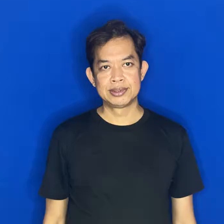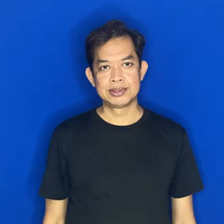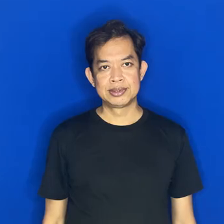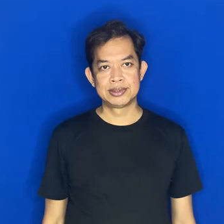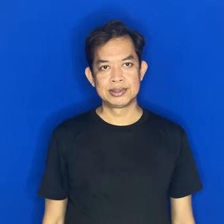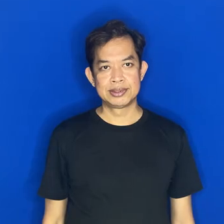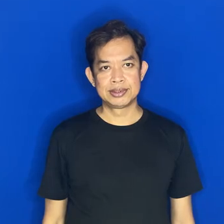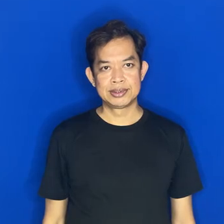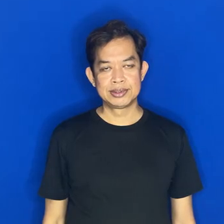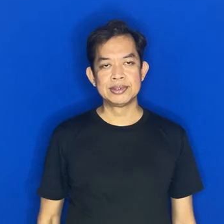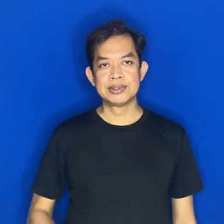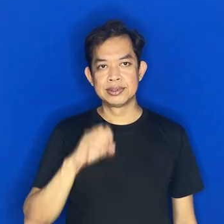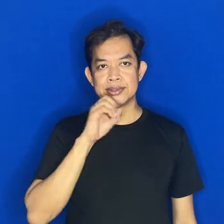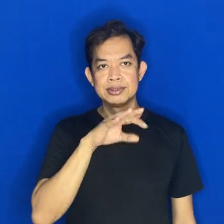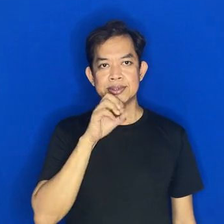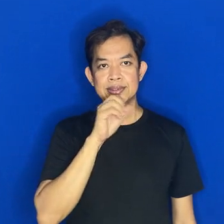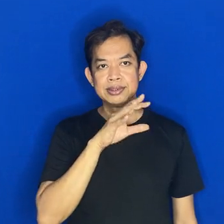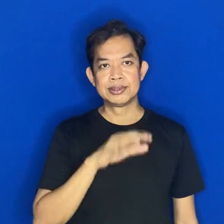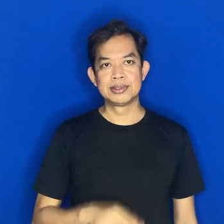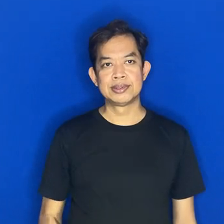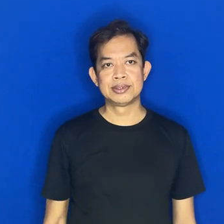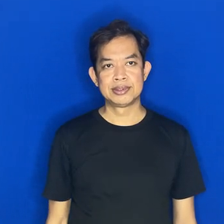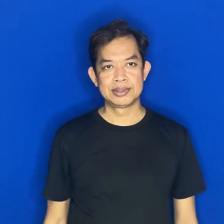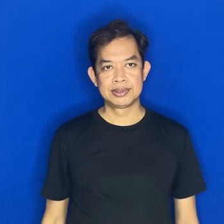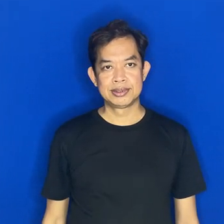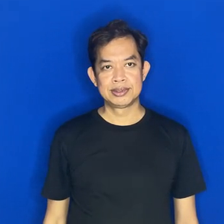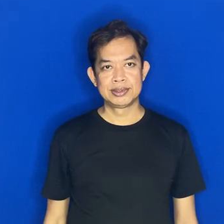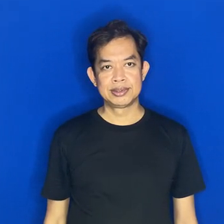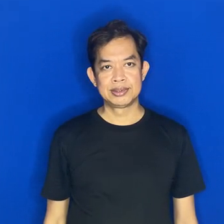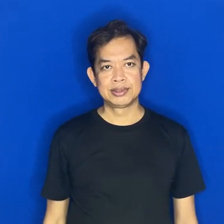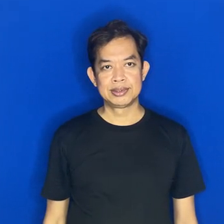grandmother